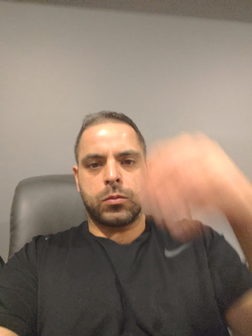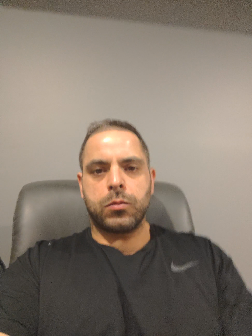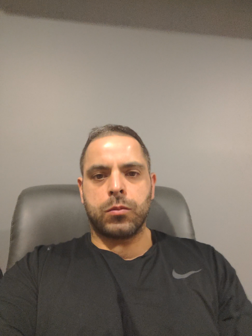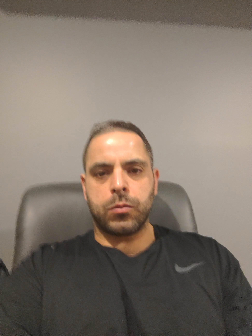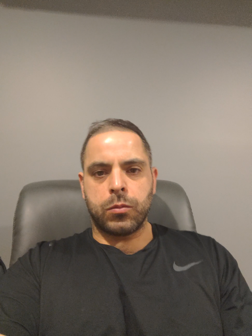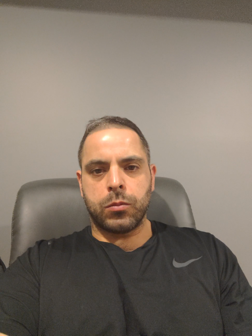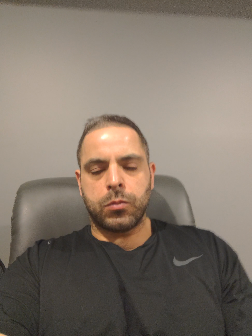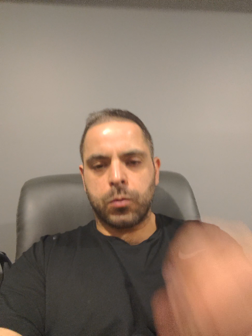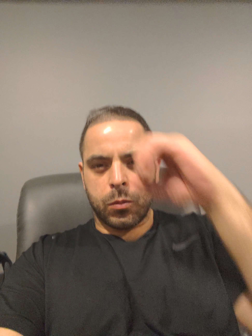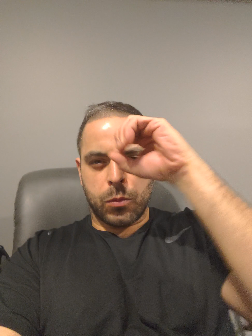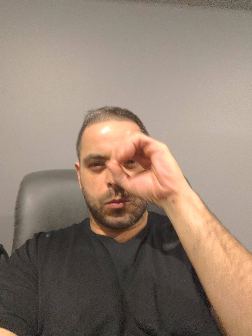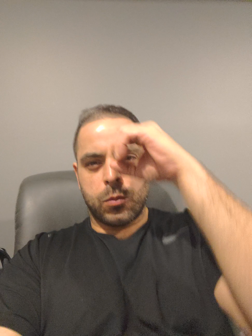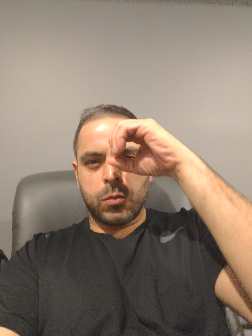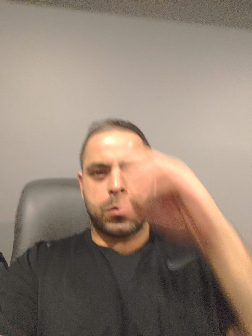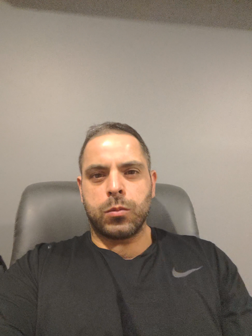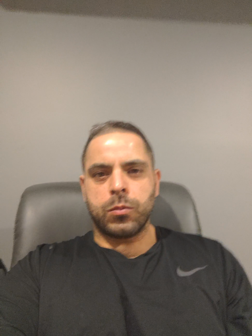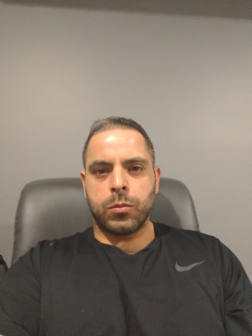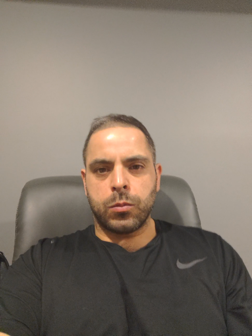owl